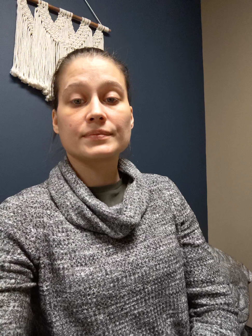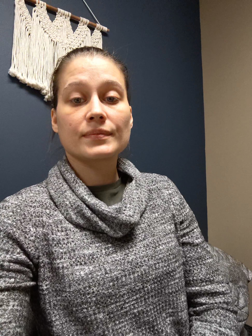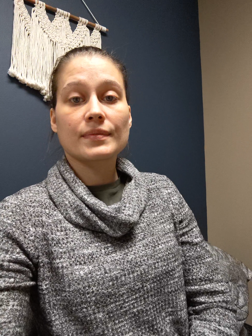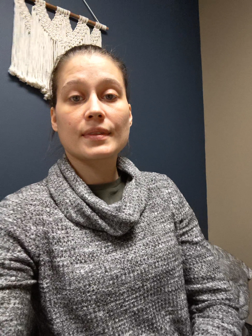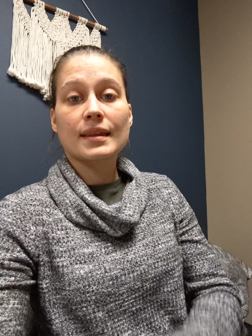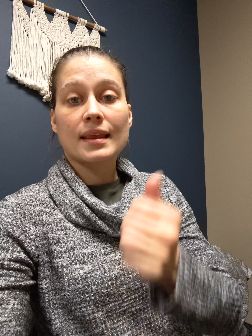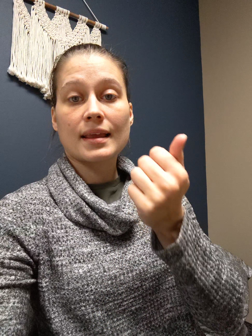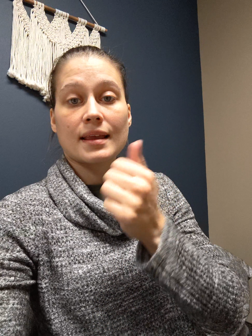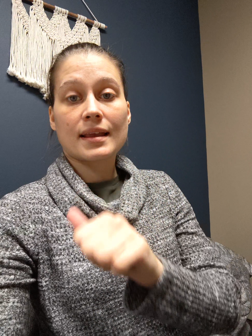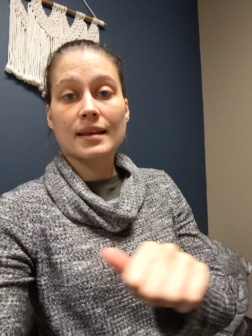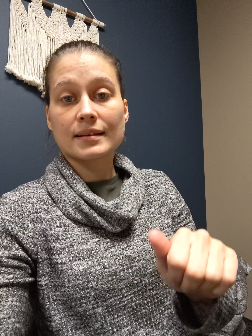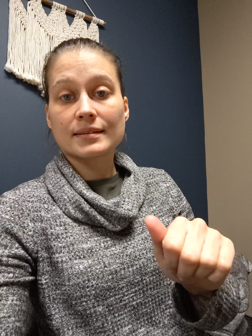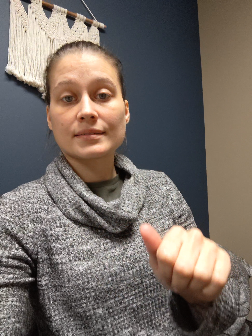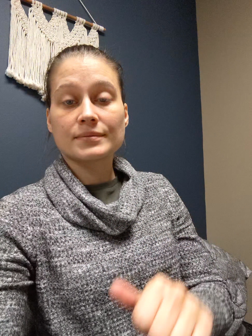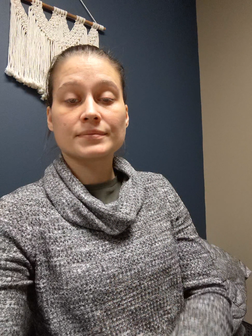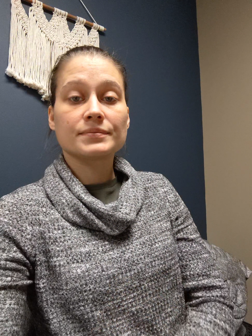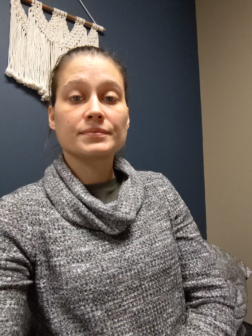any